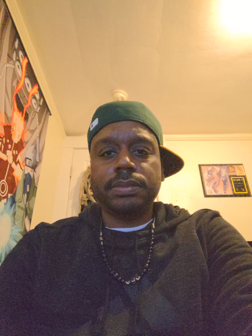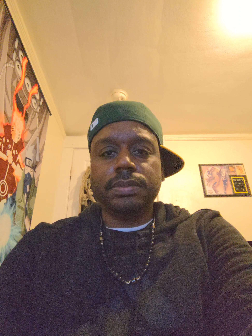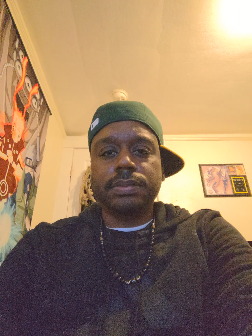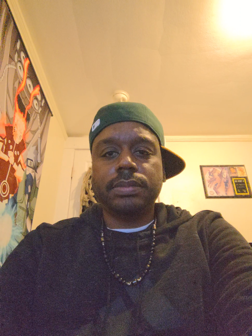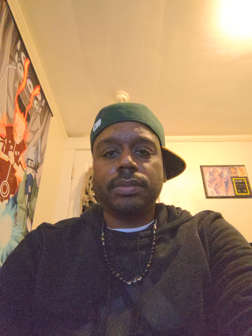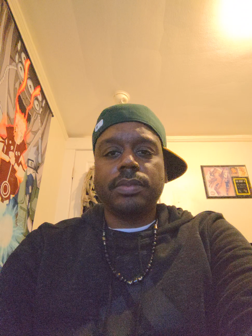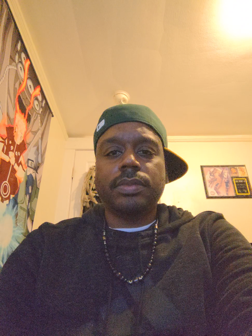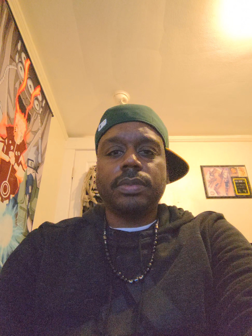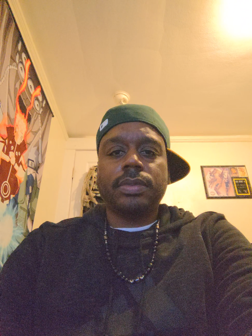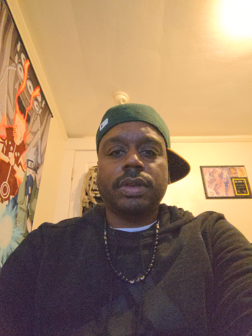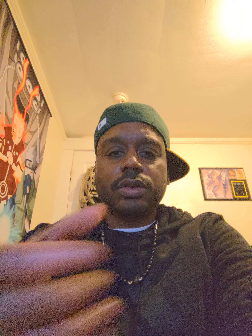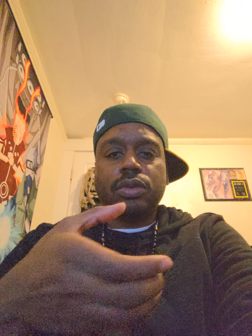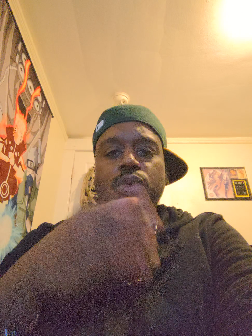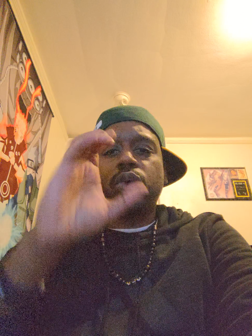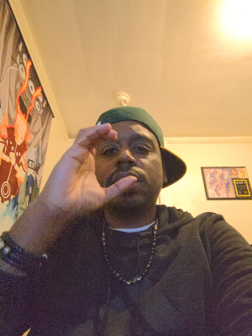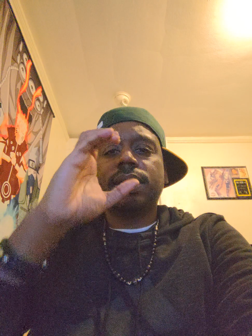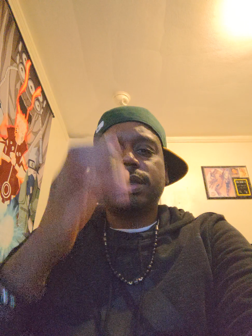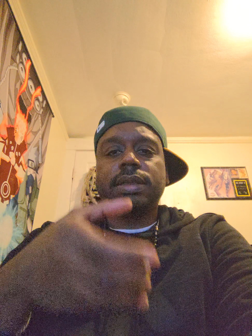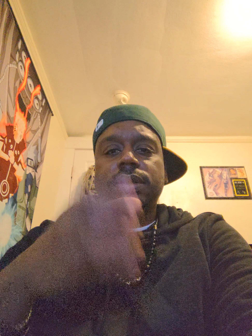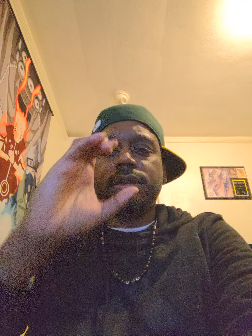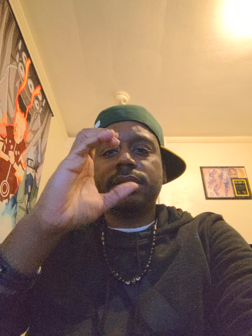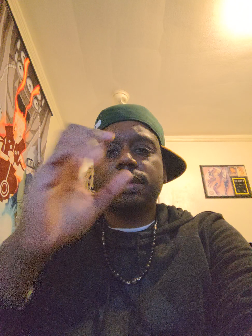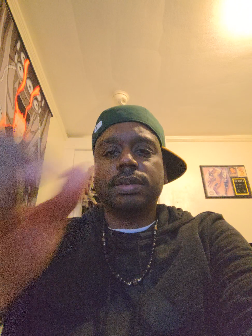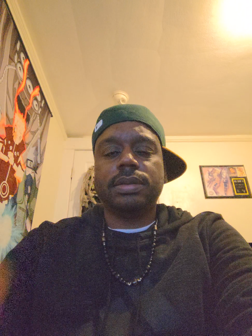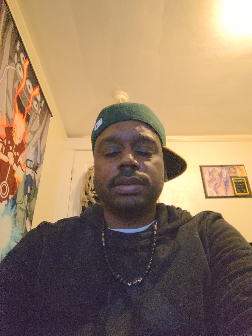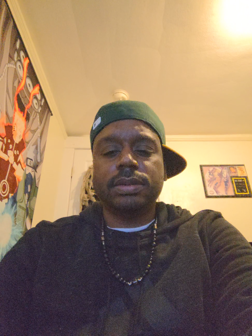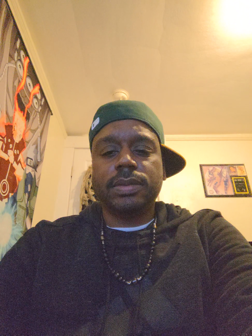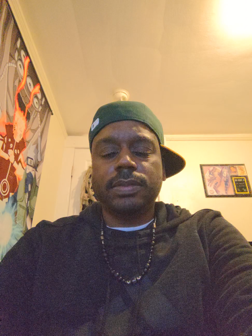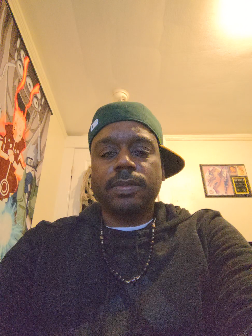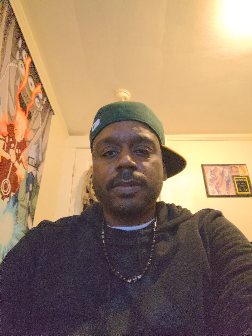drink